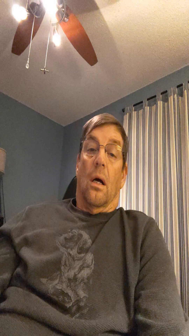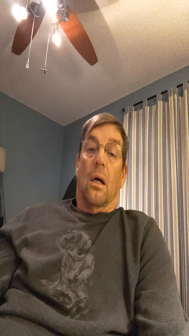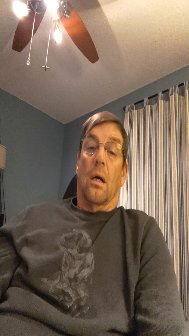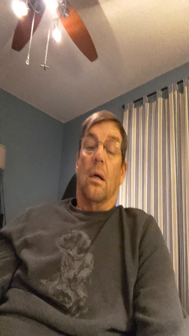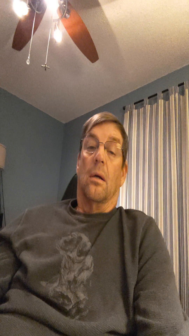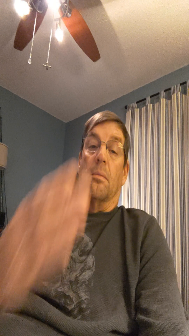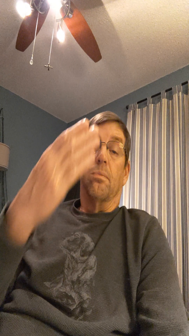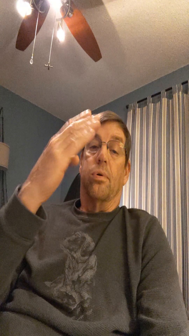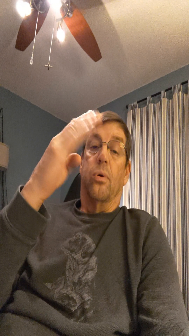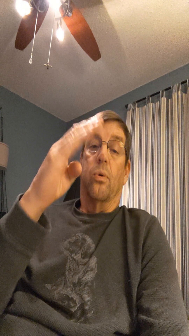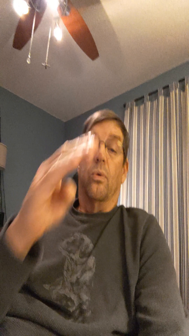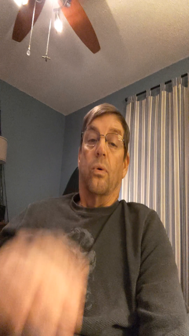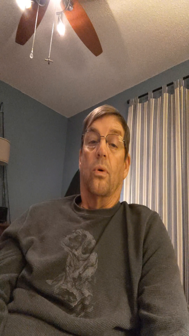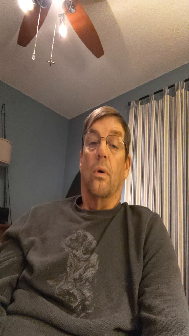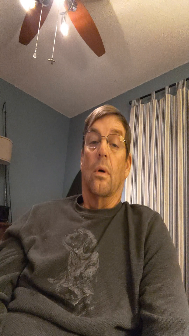blue